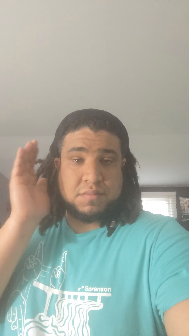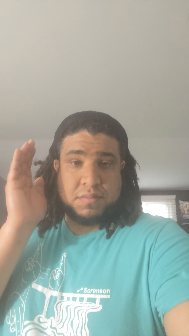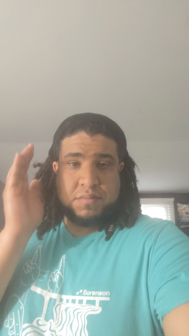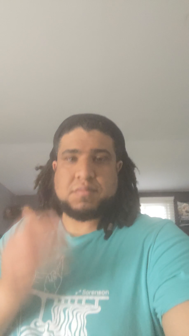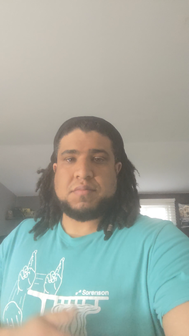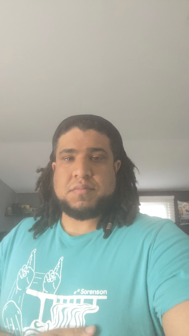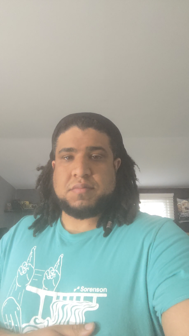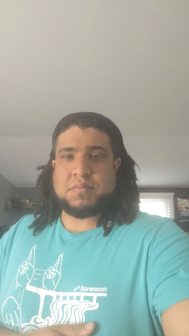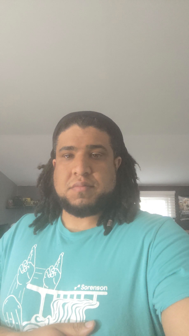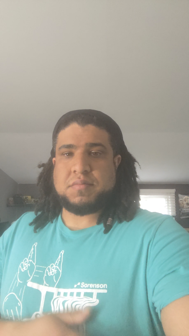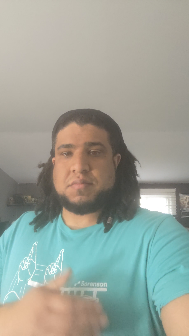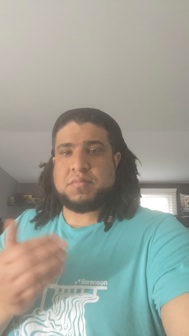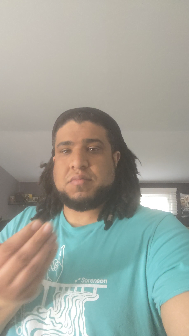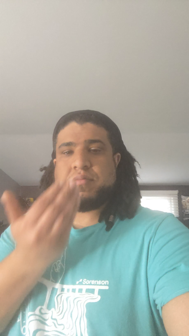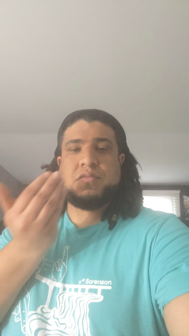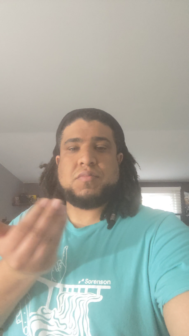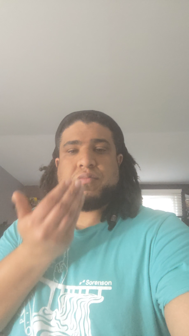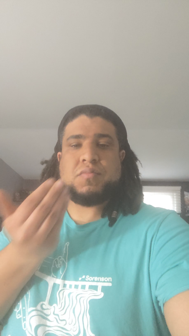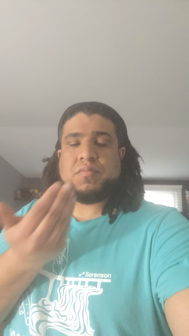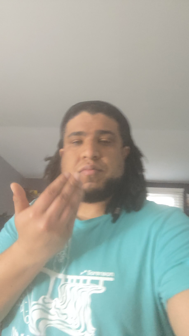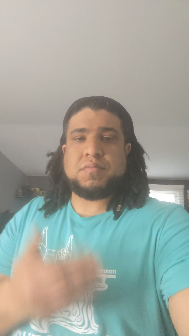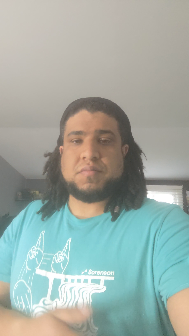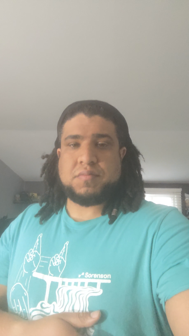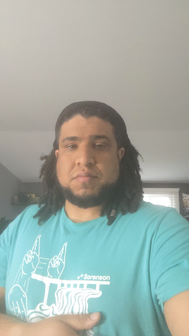new